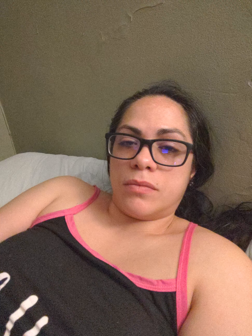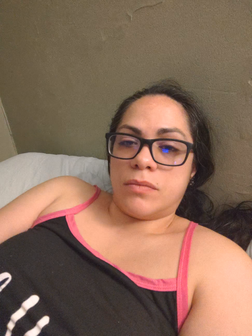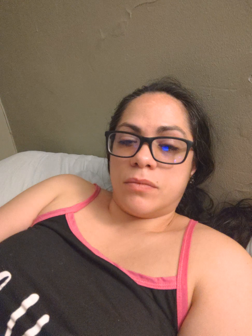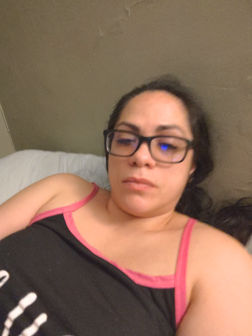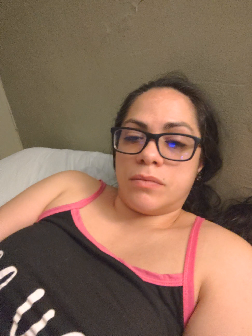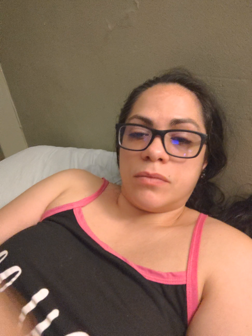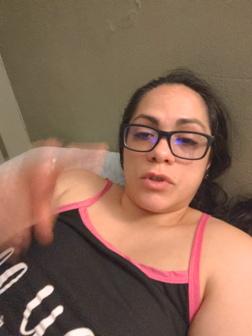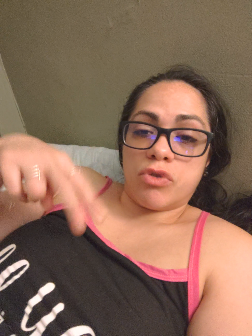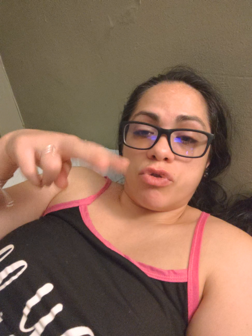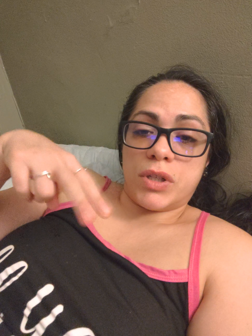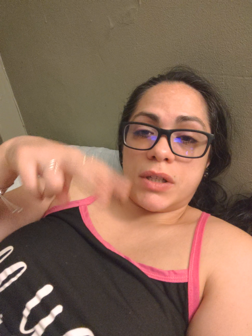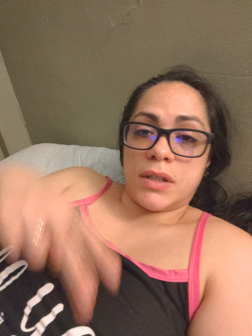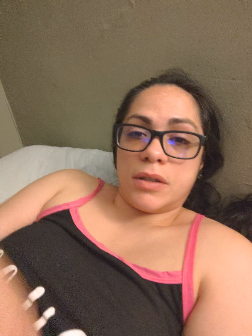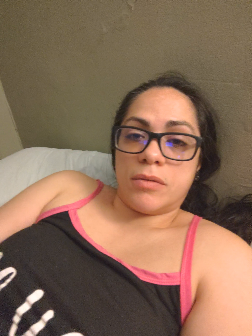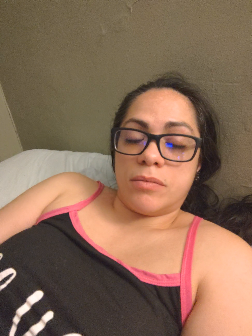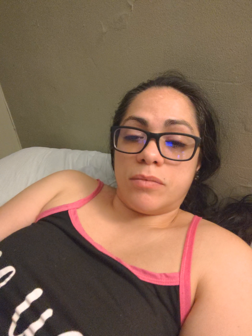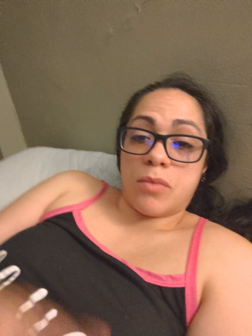read